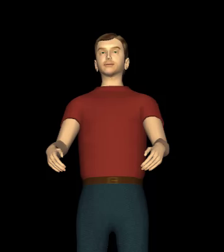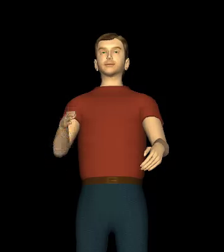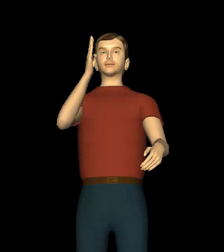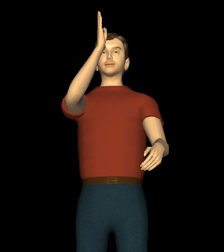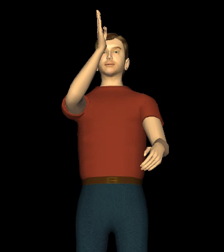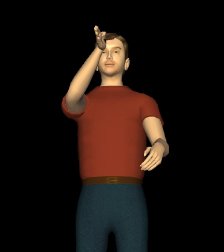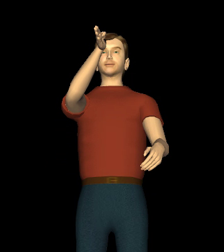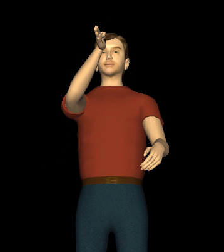اتجاه